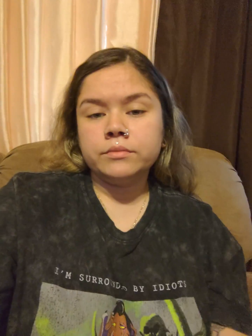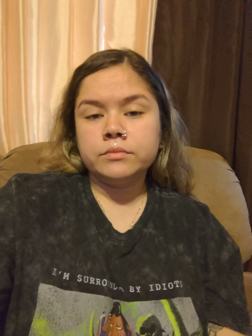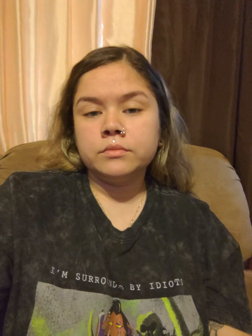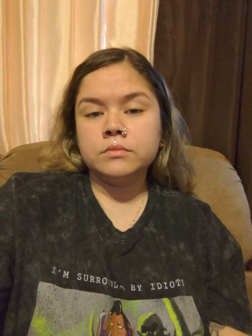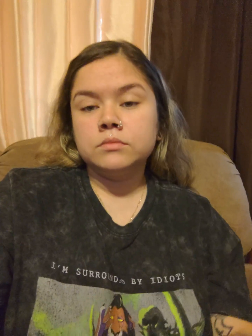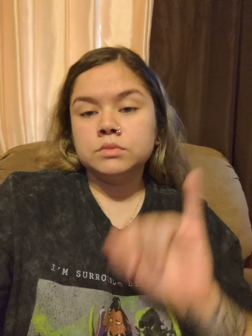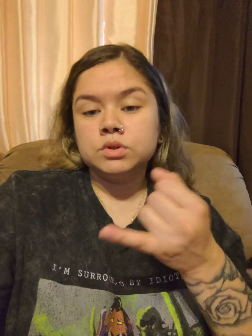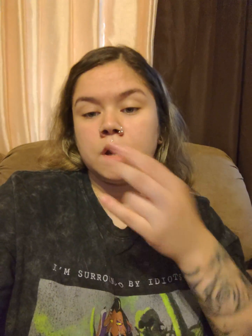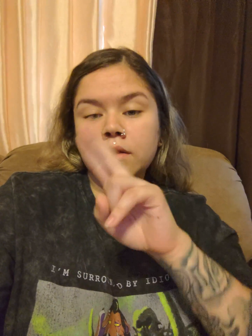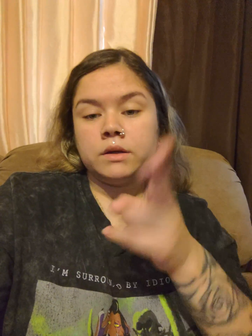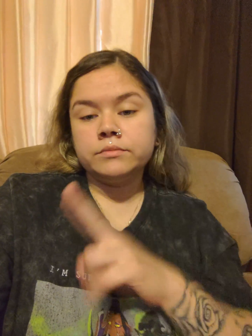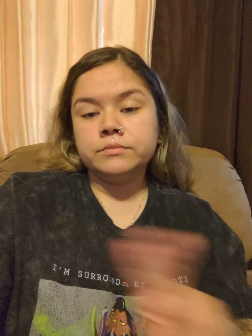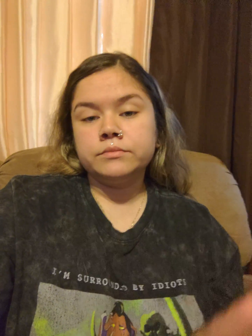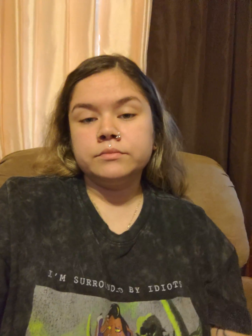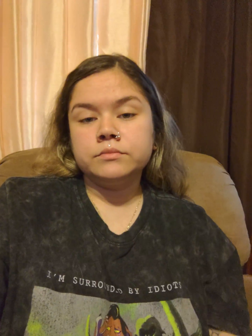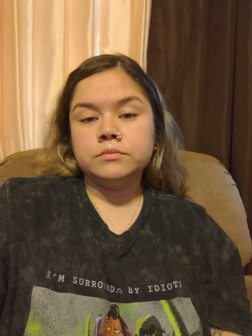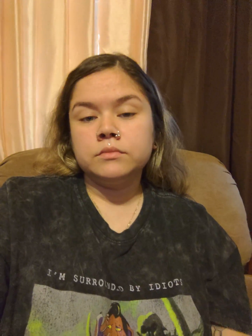jelly